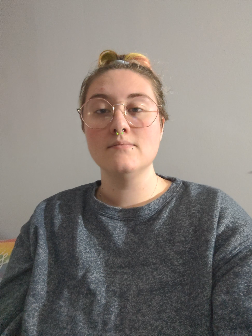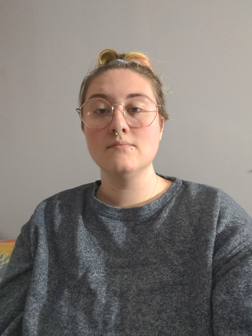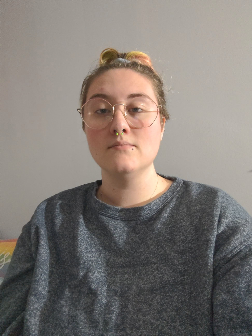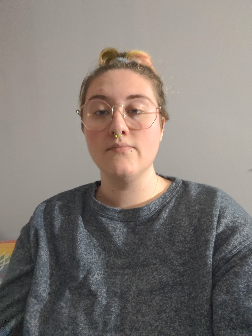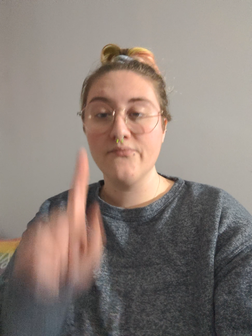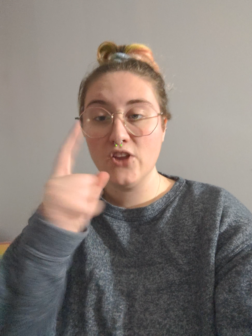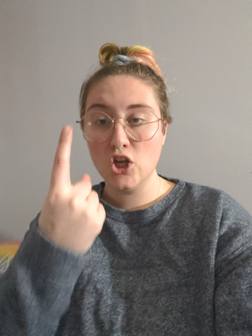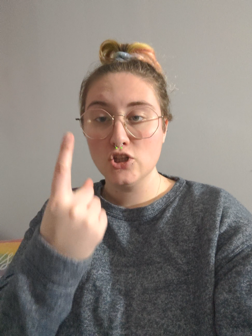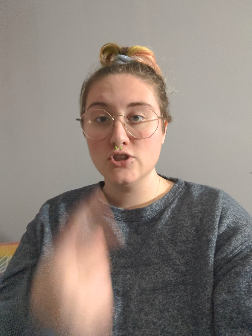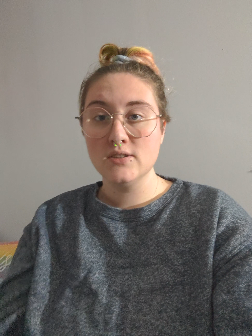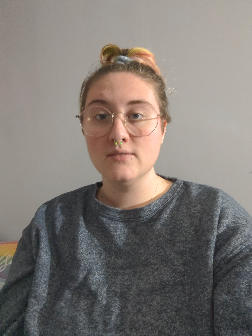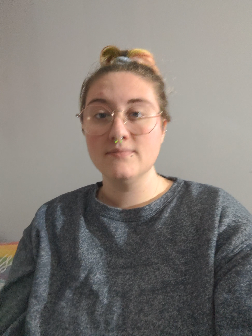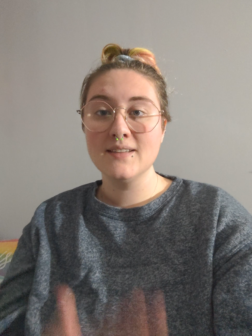first